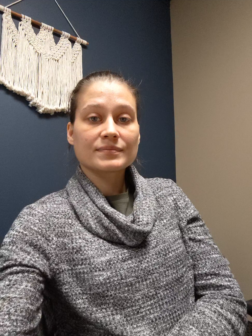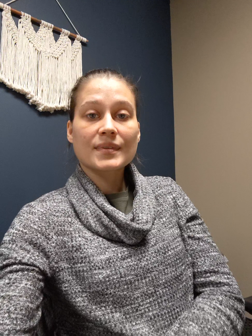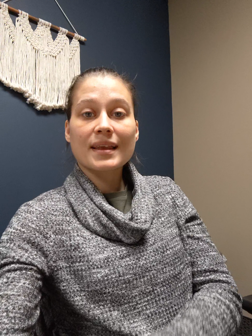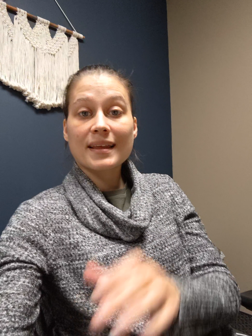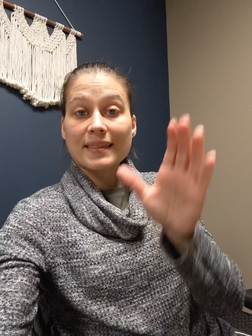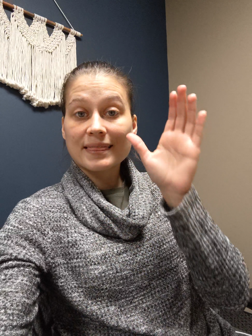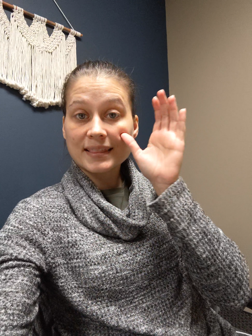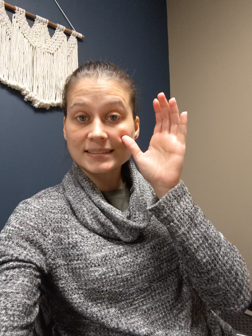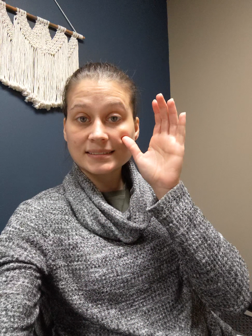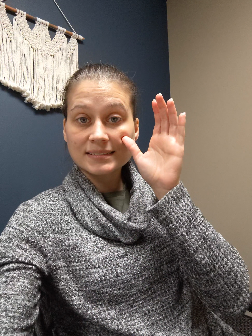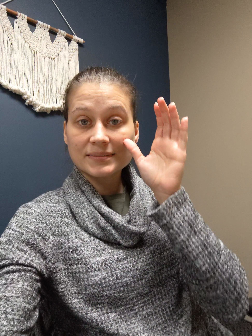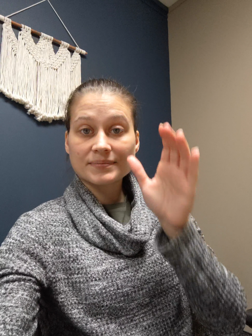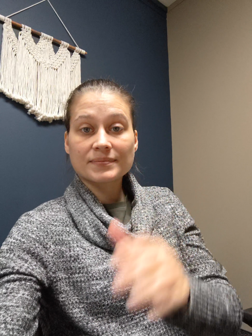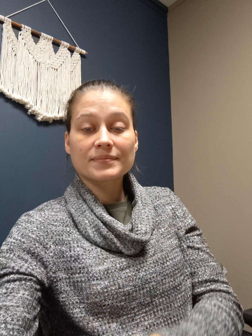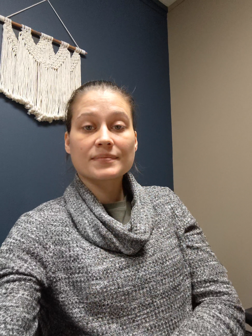listen